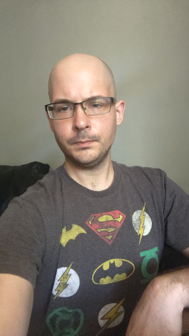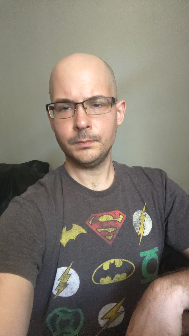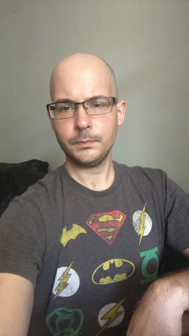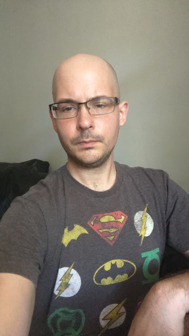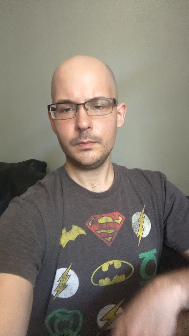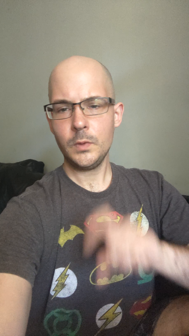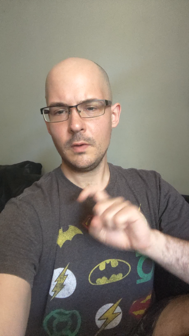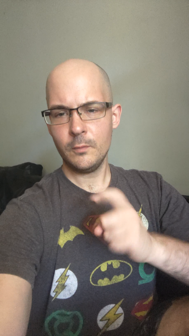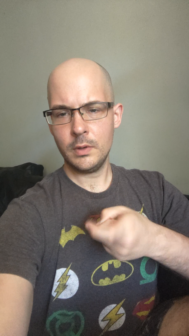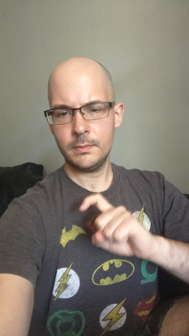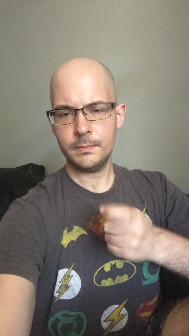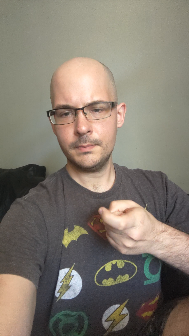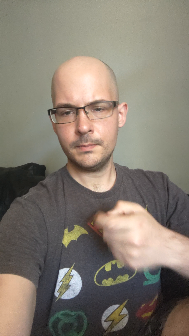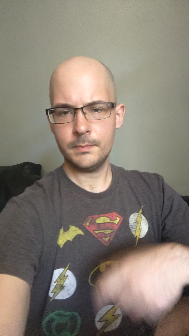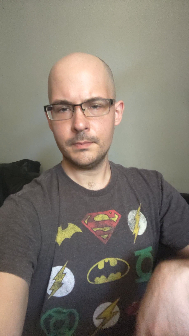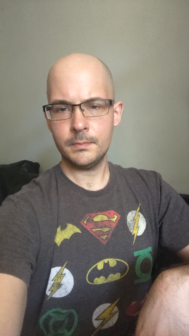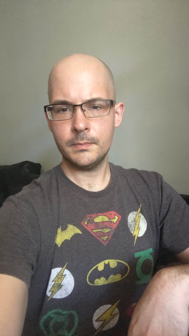friend